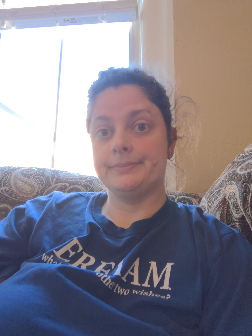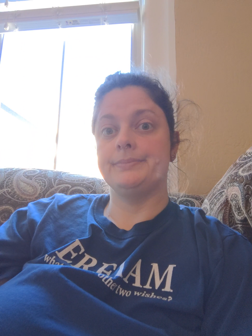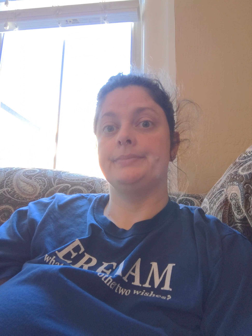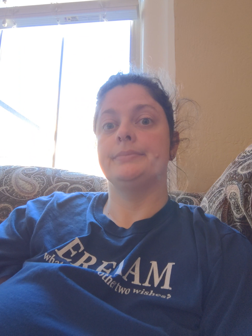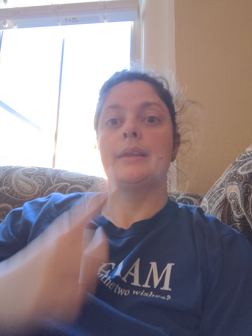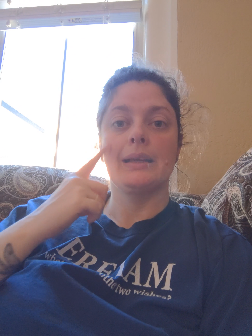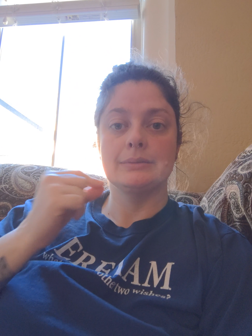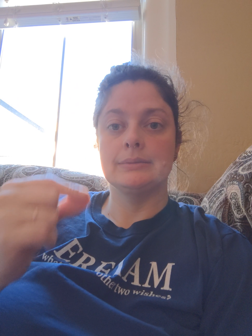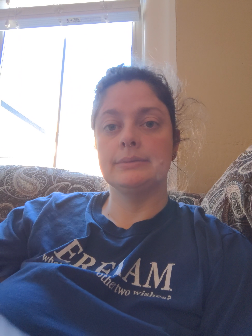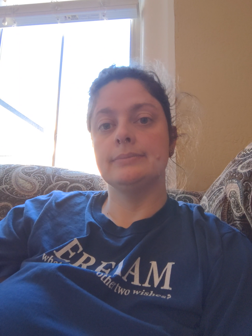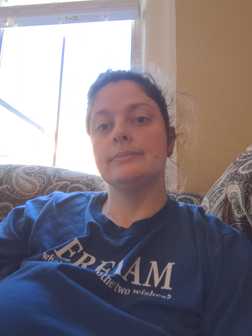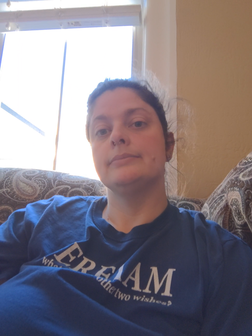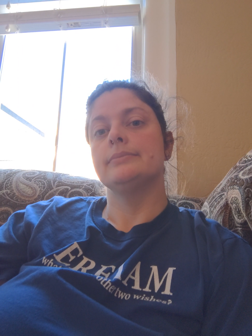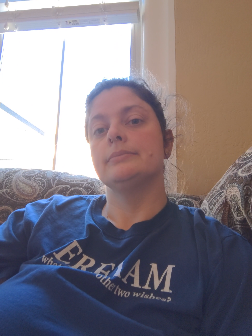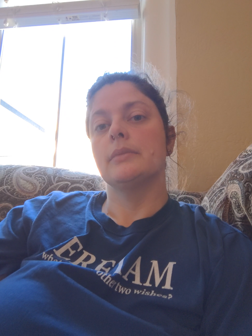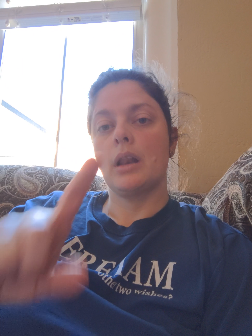cat